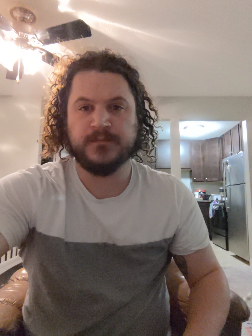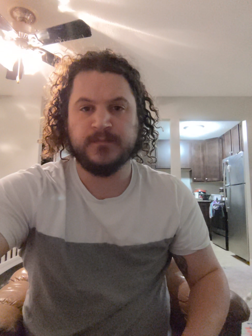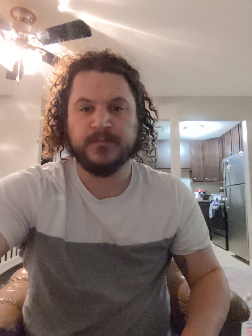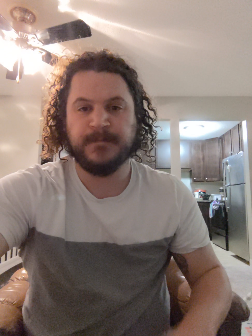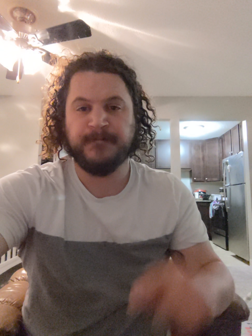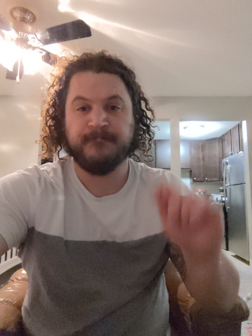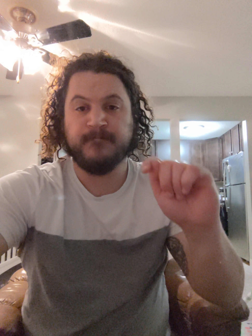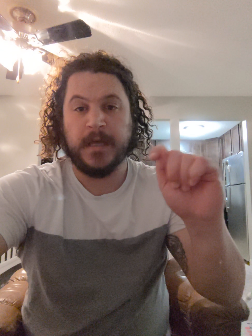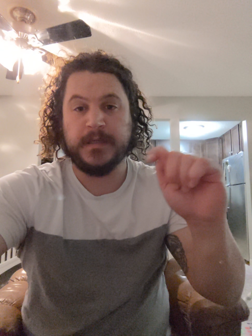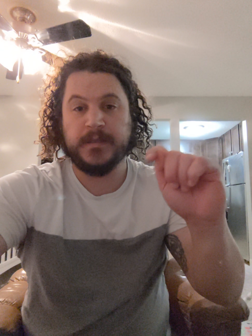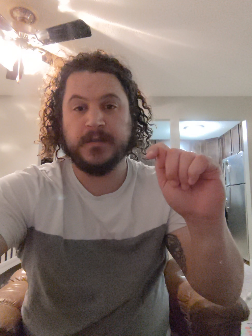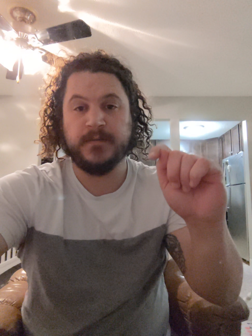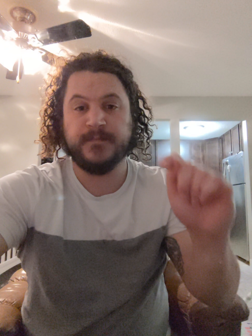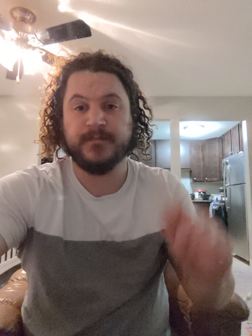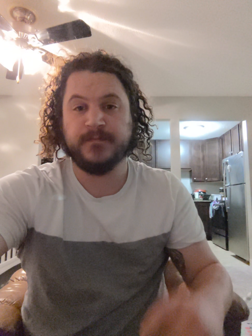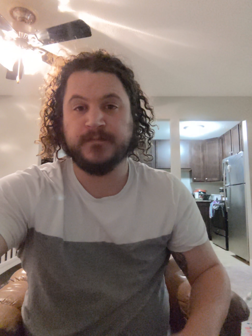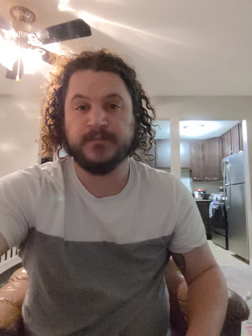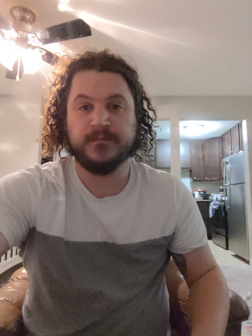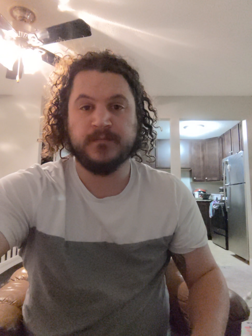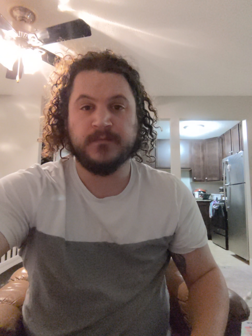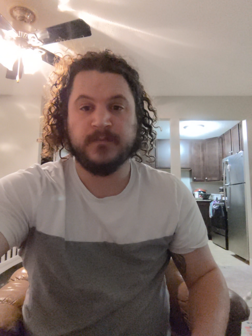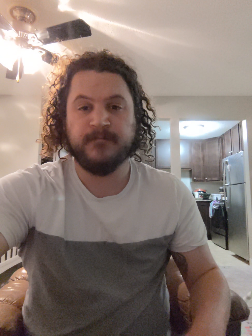potty